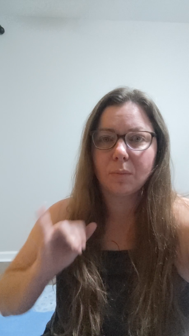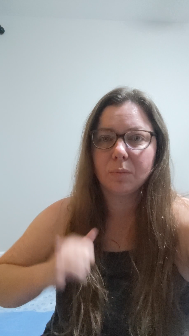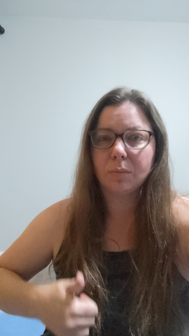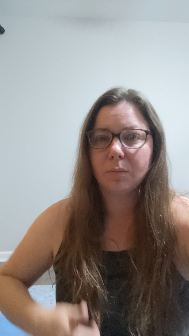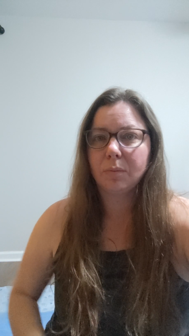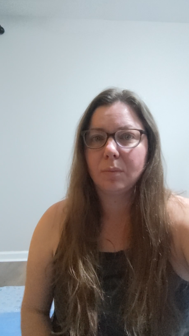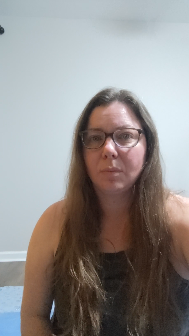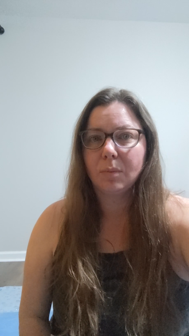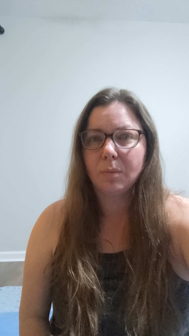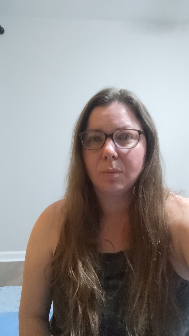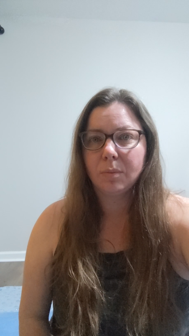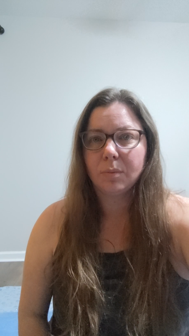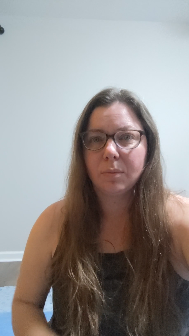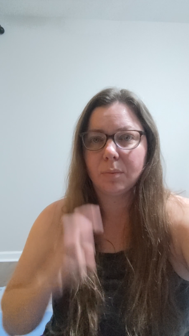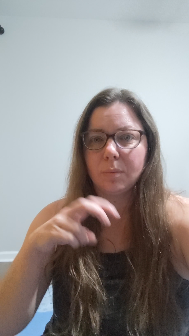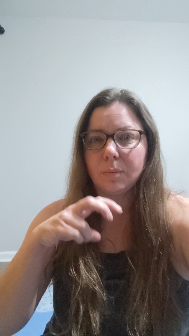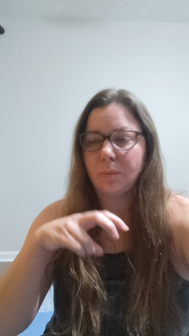potato